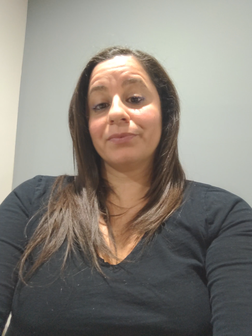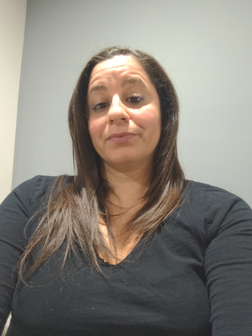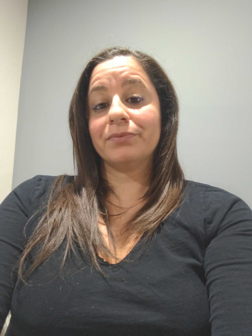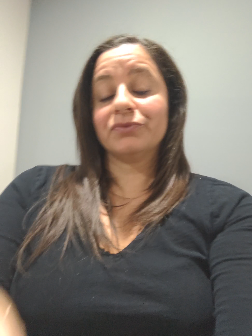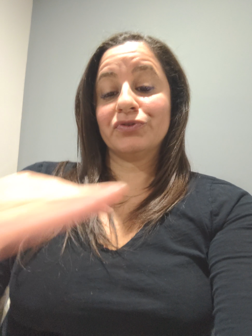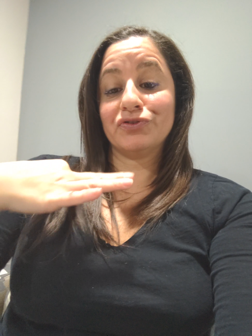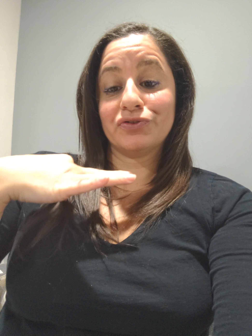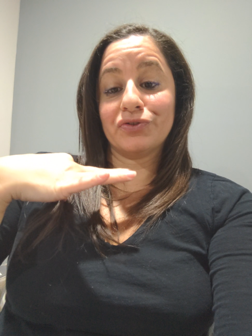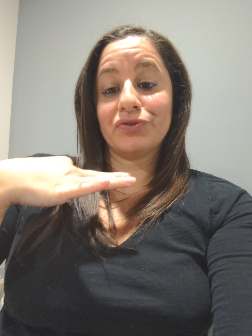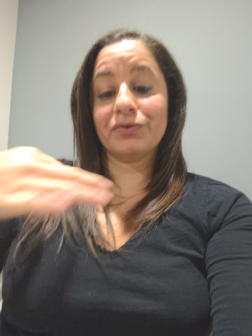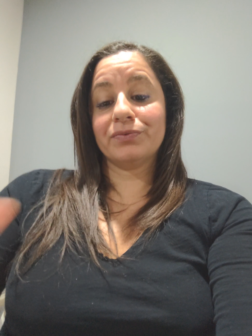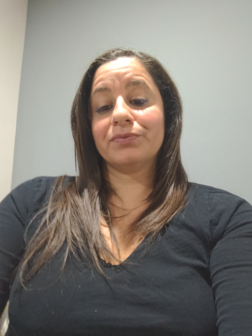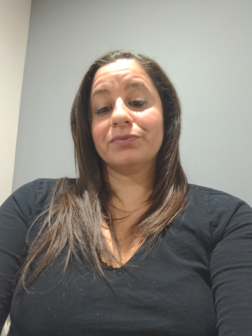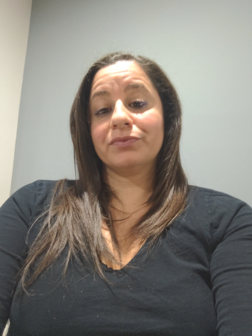shirt